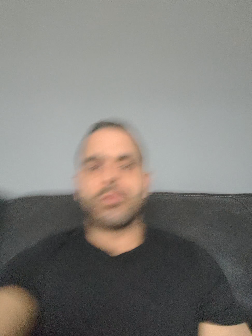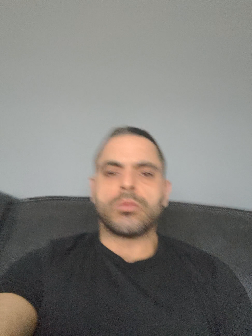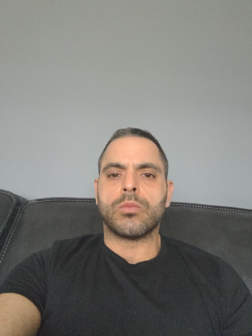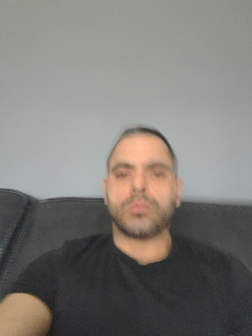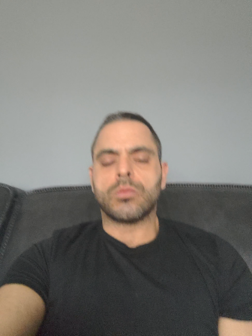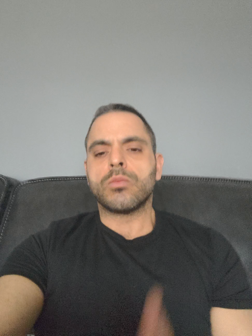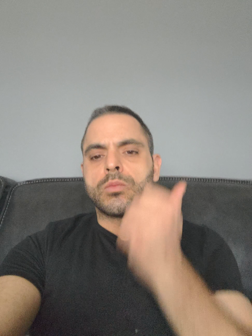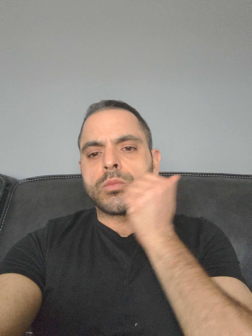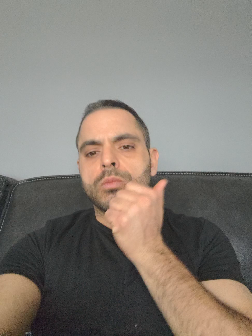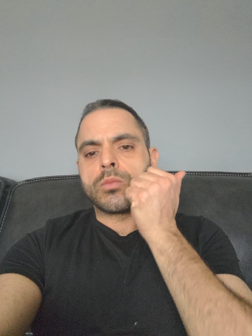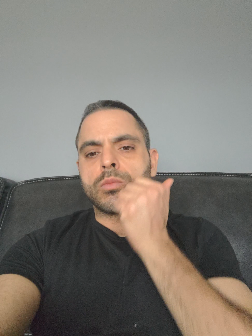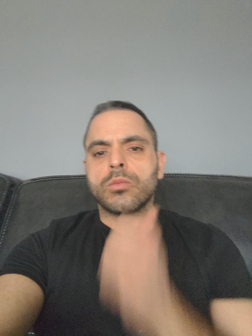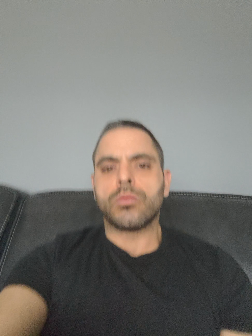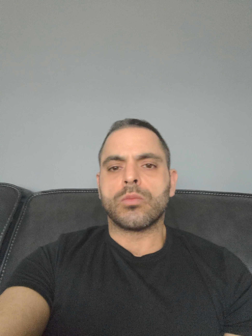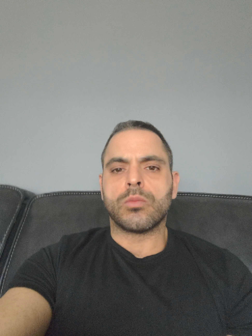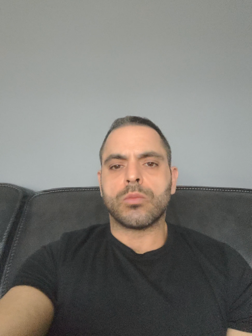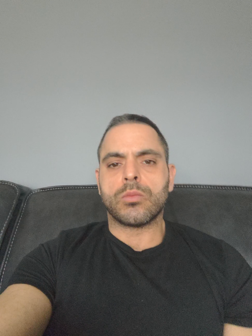every